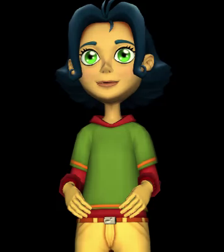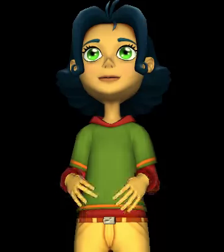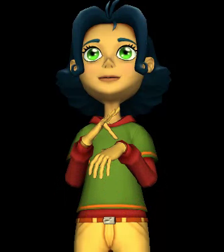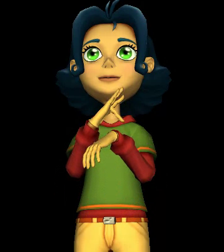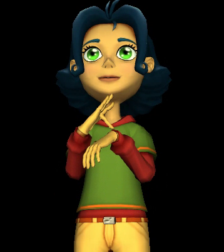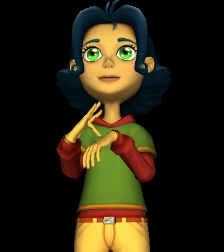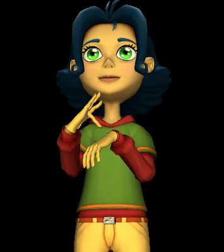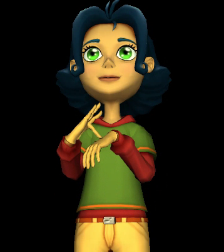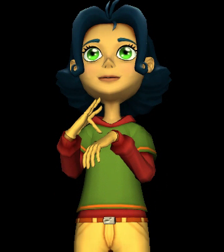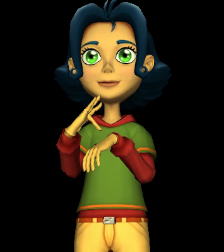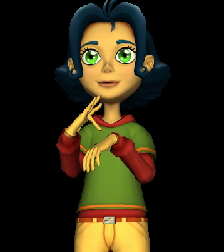يلمس